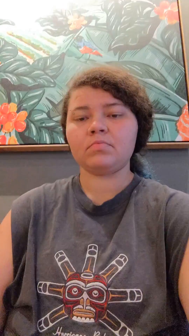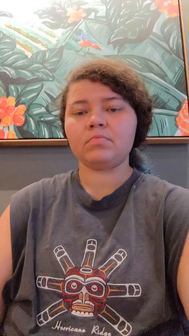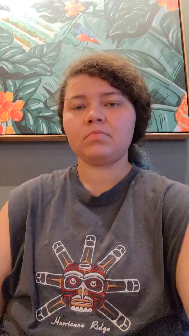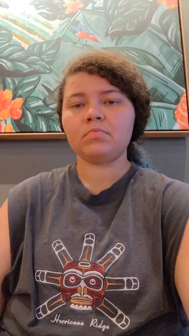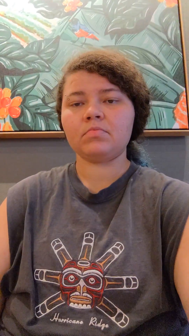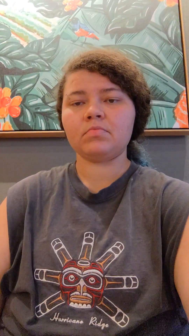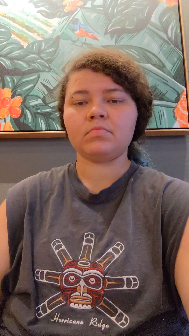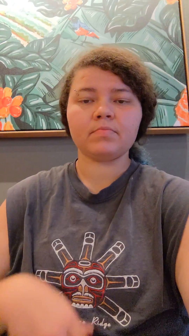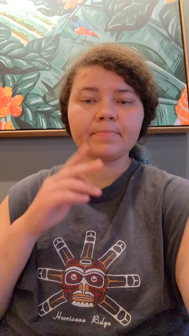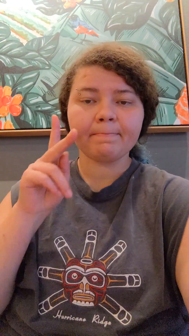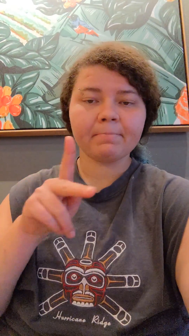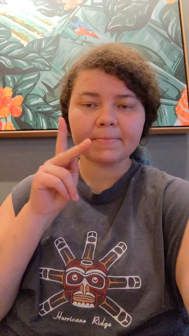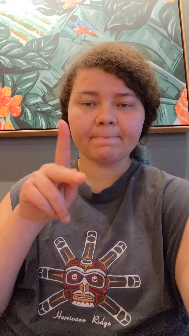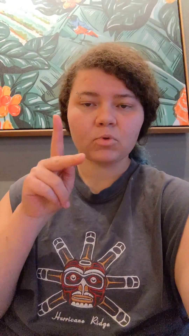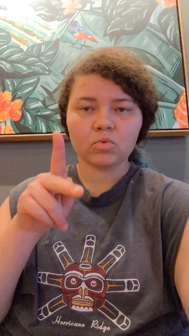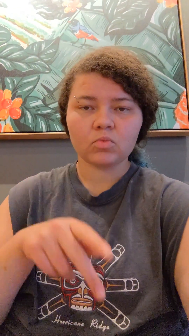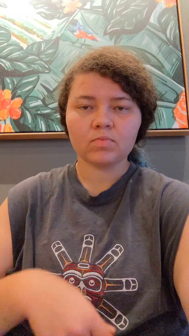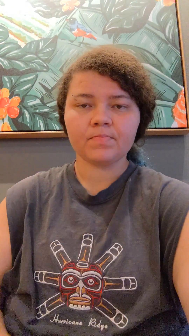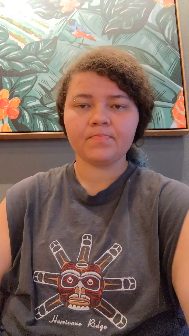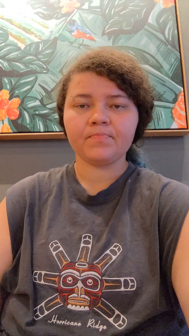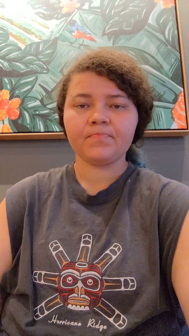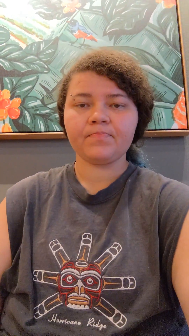people